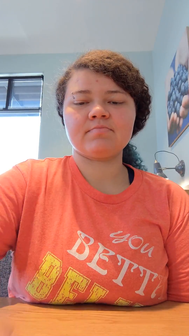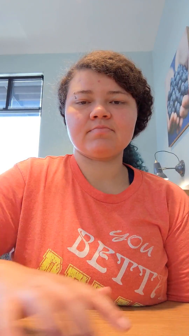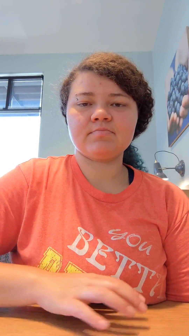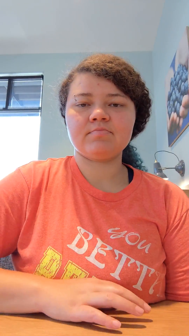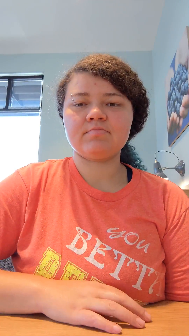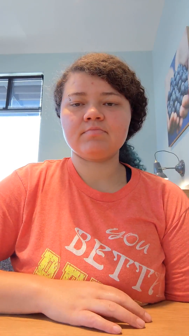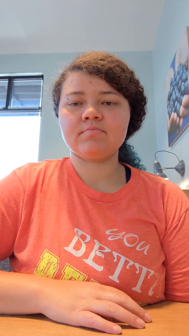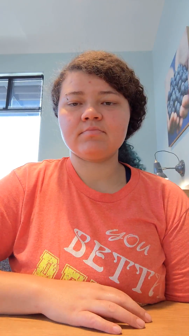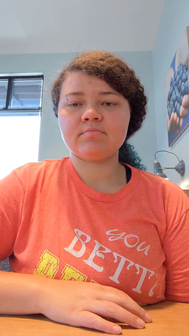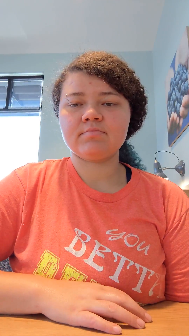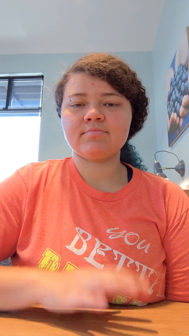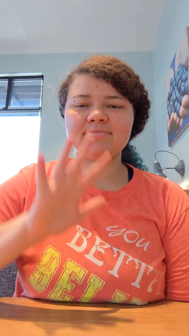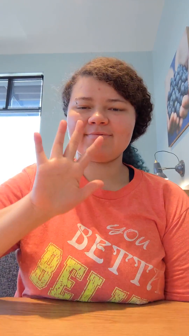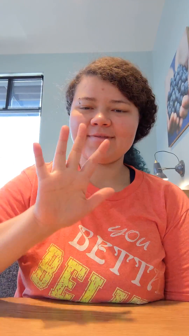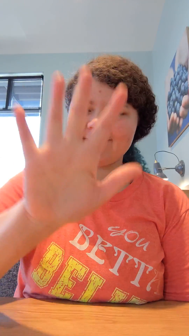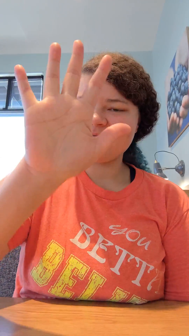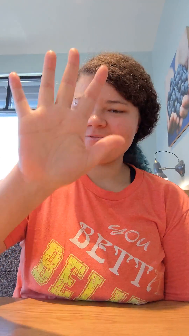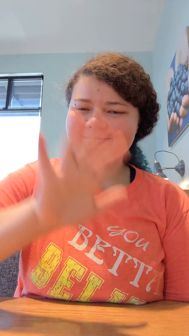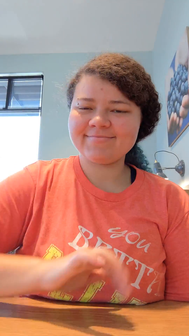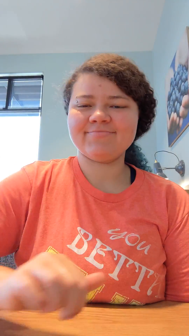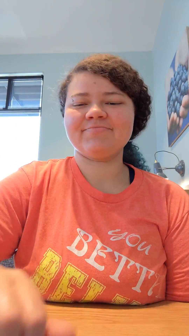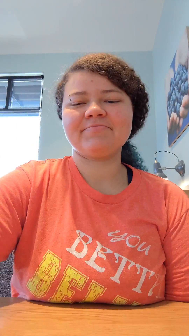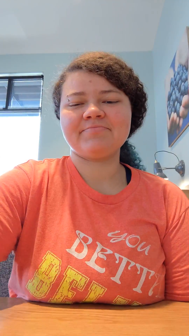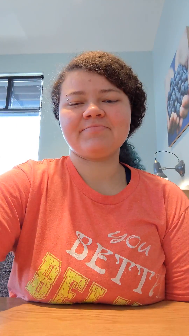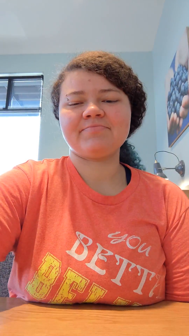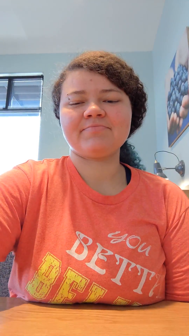give me five